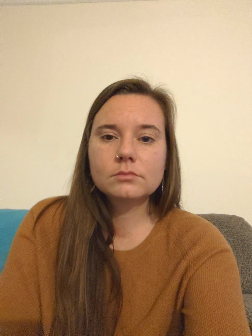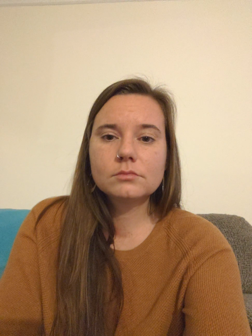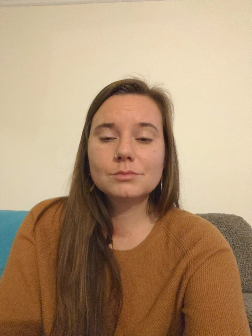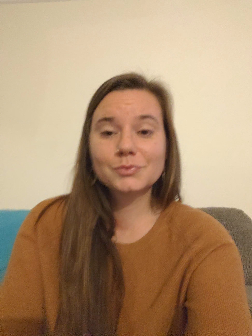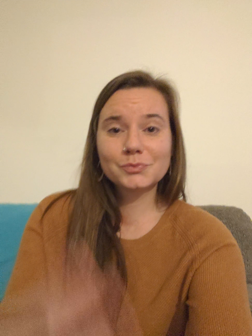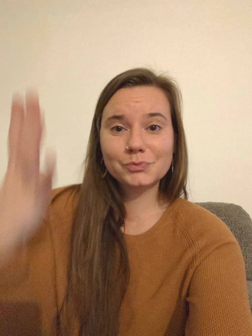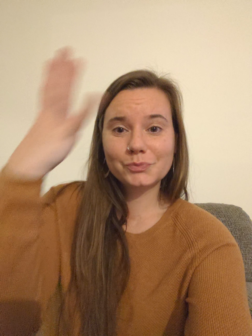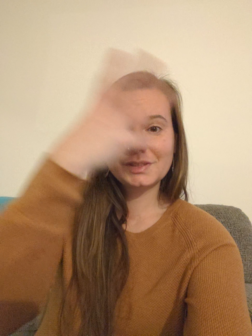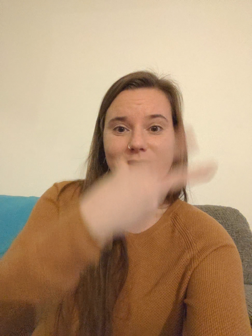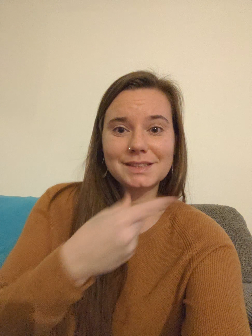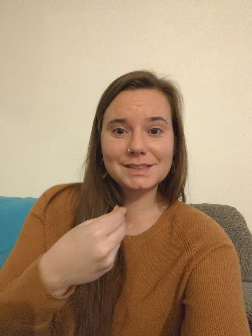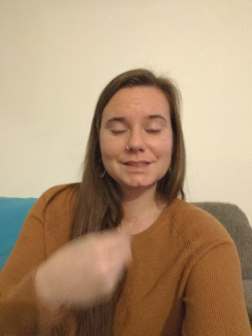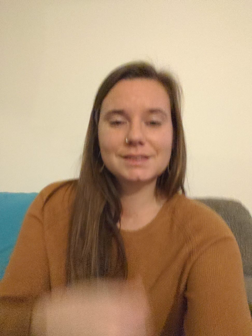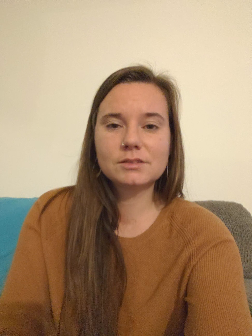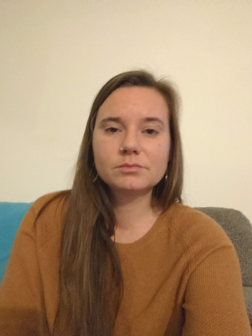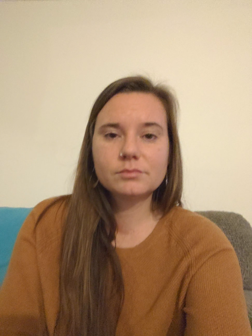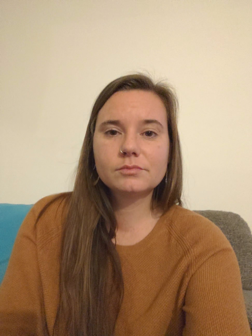pretty